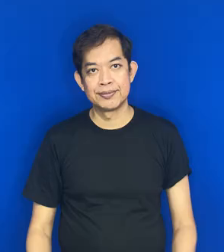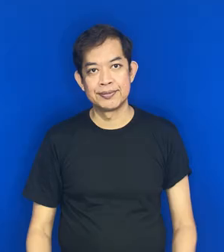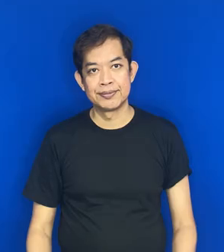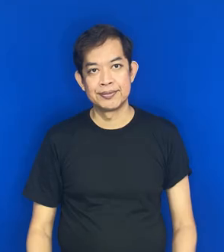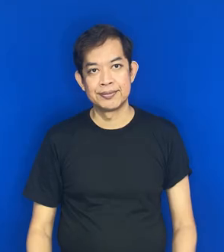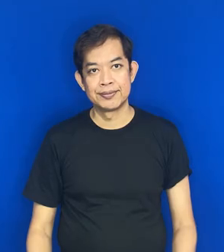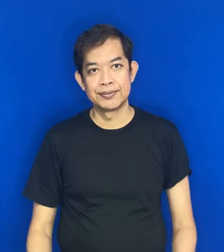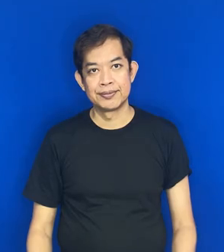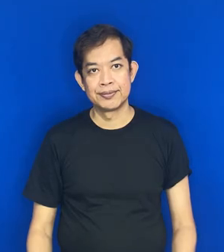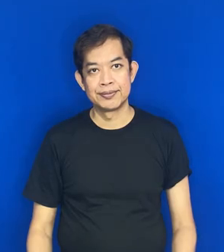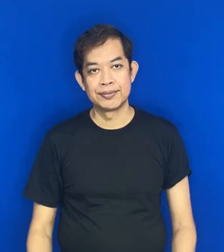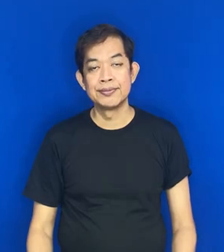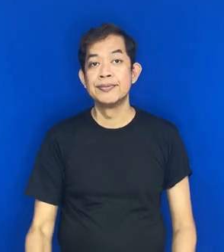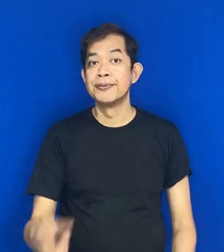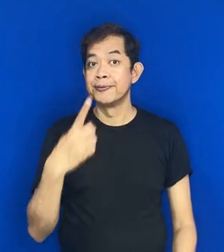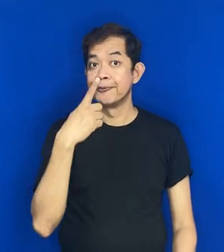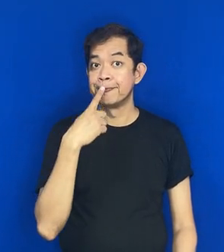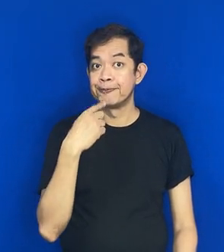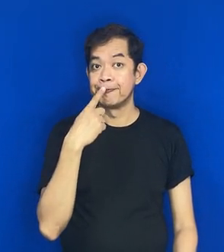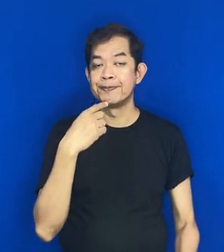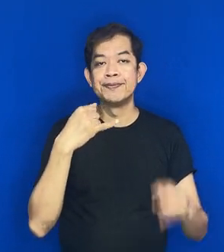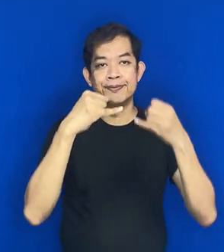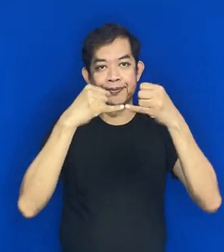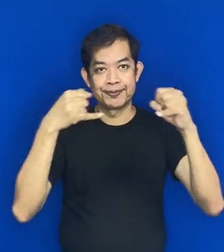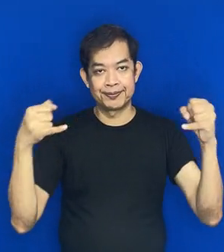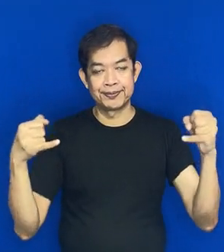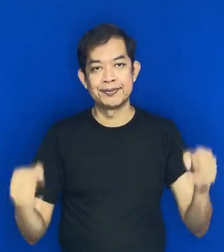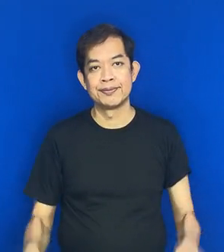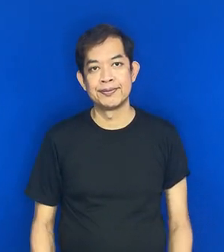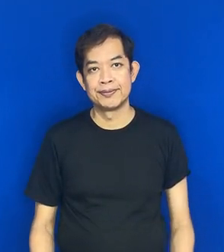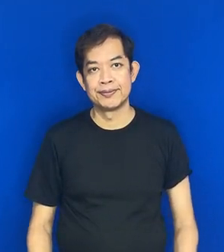spaghetti